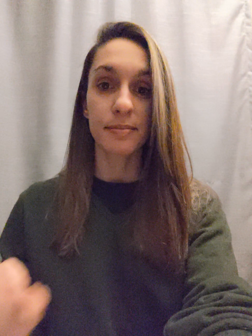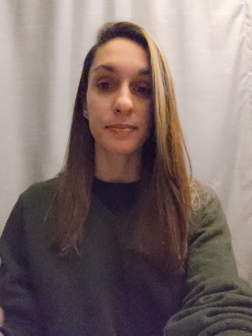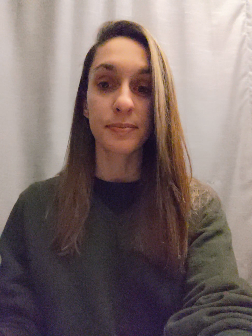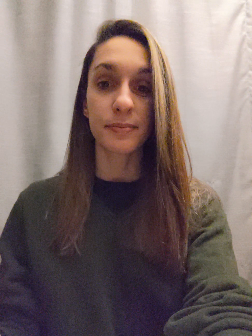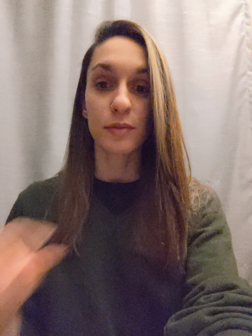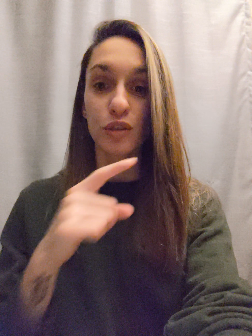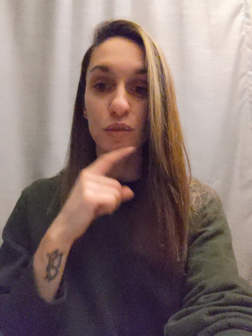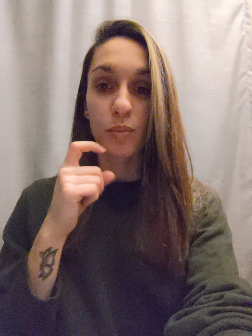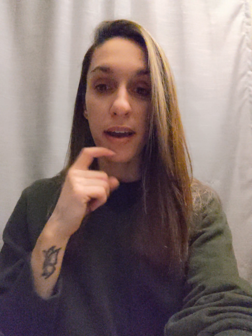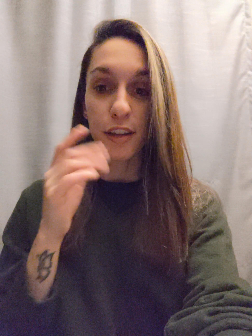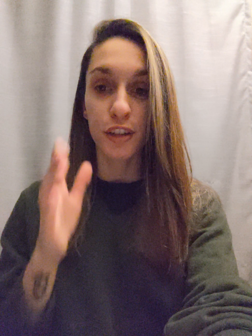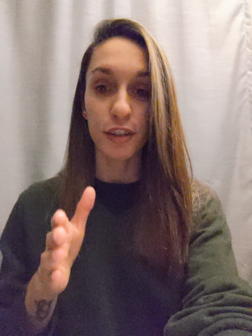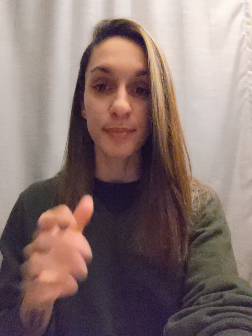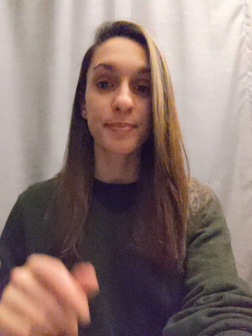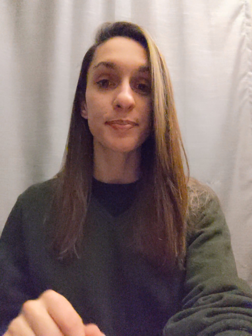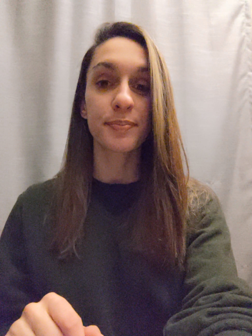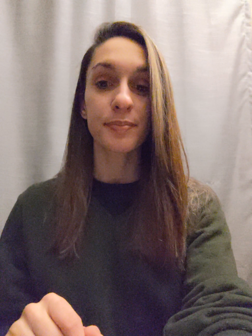dryer